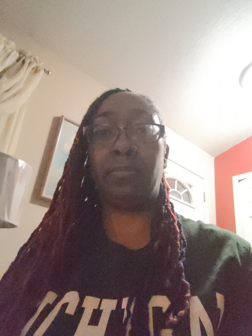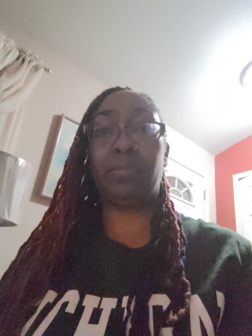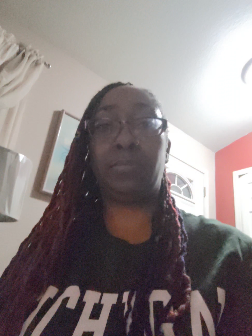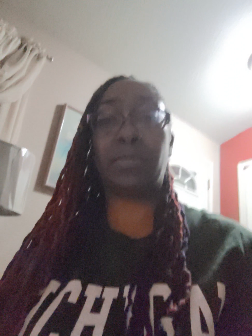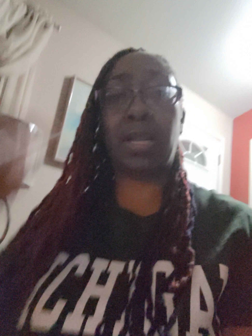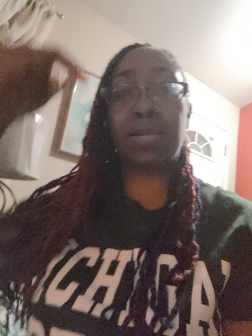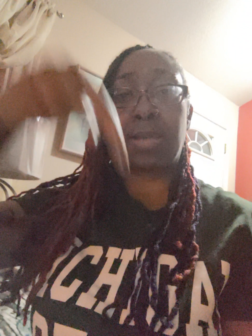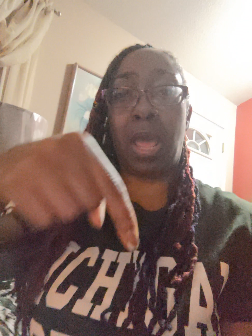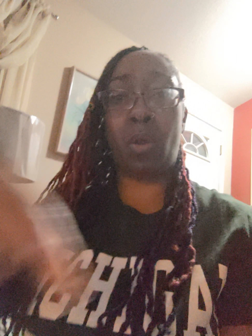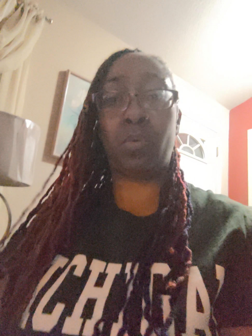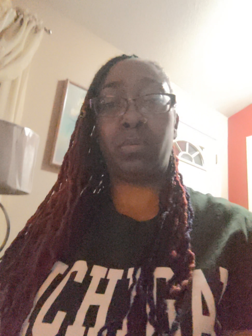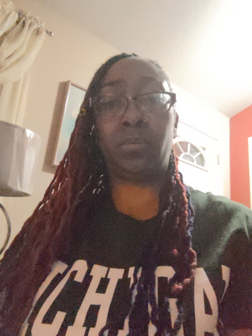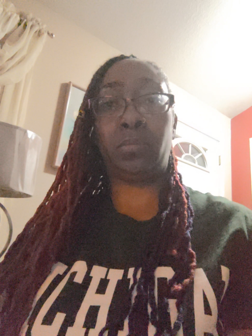down